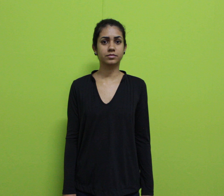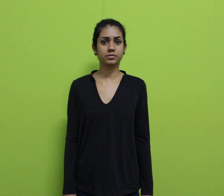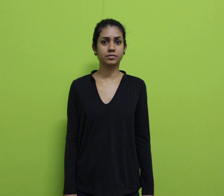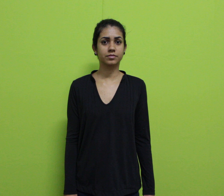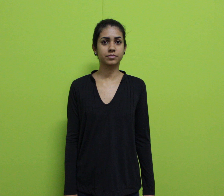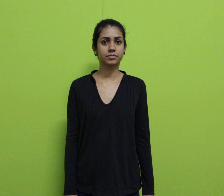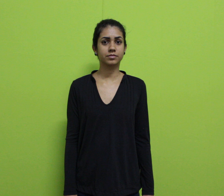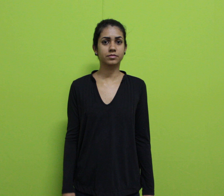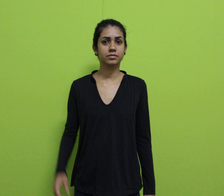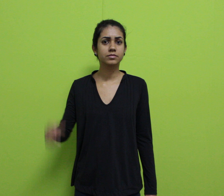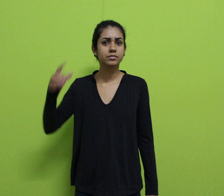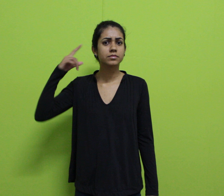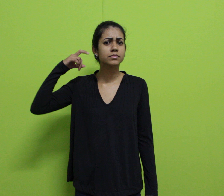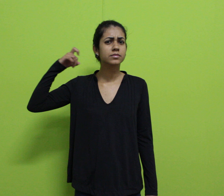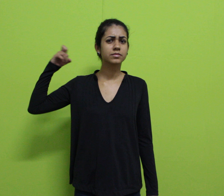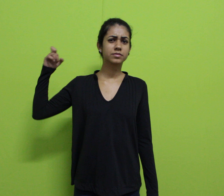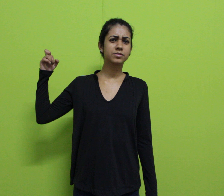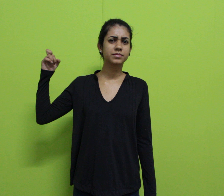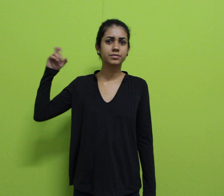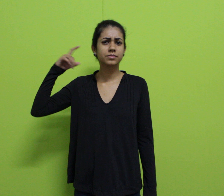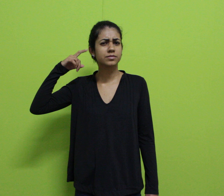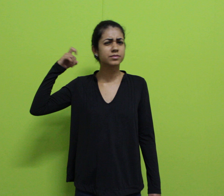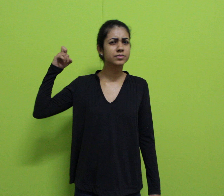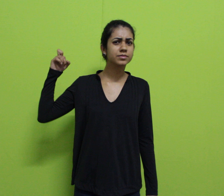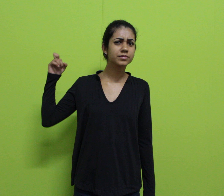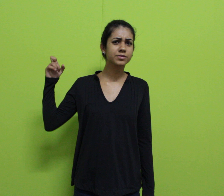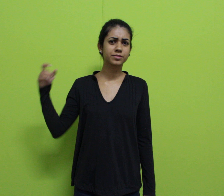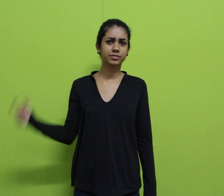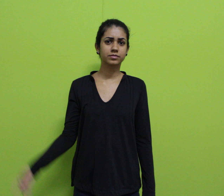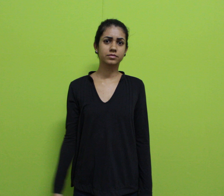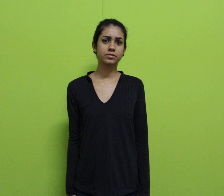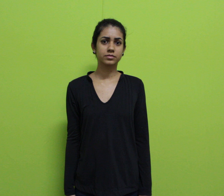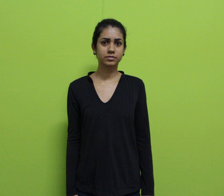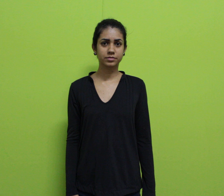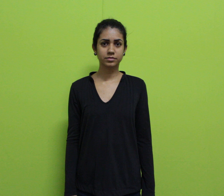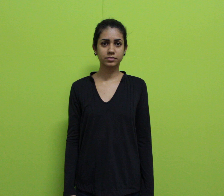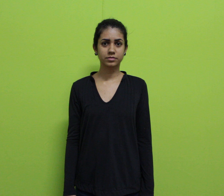barulho